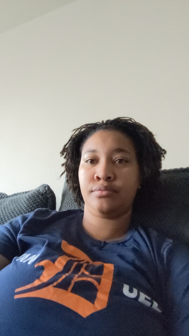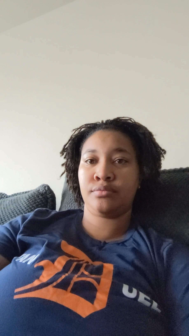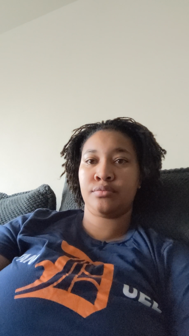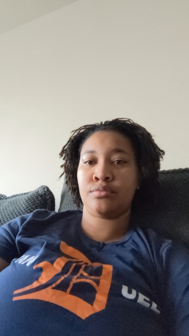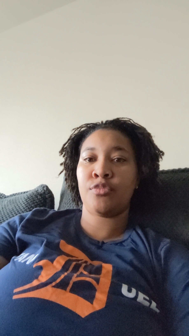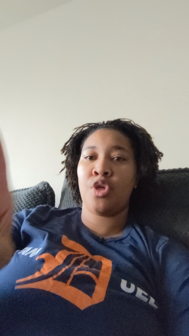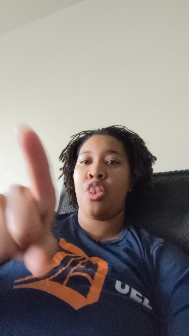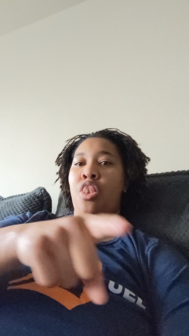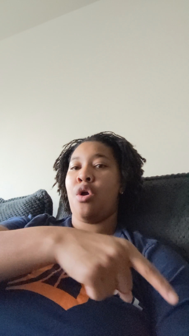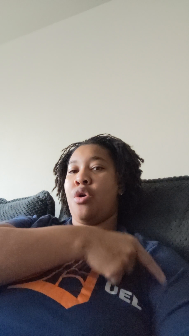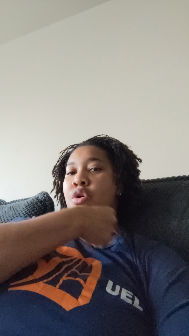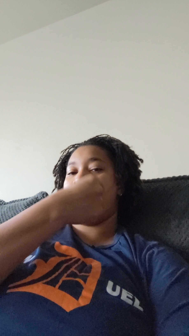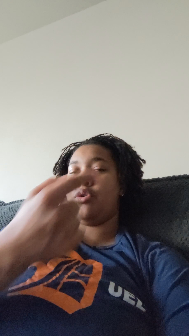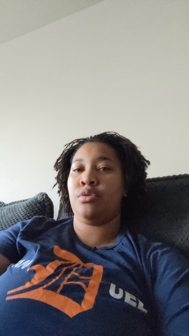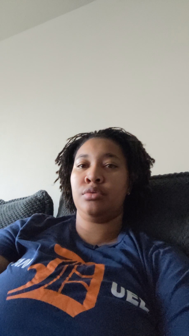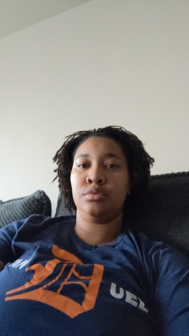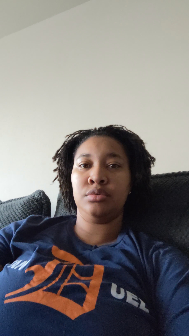long